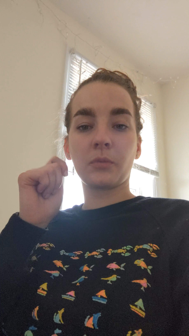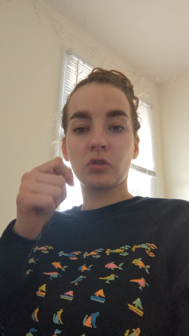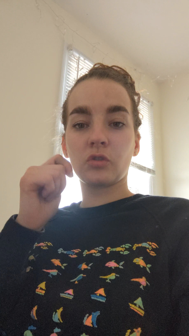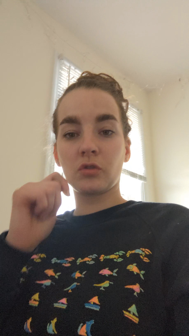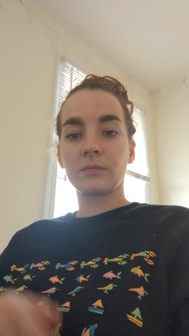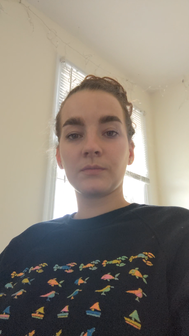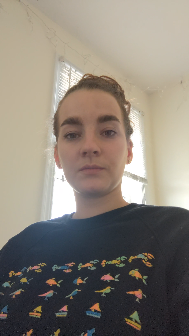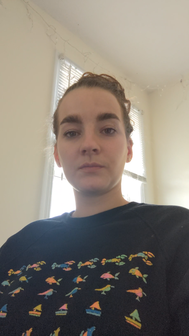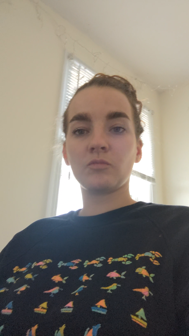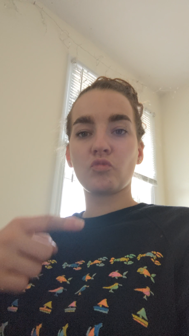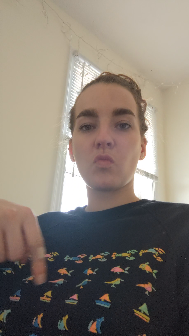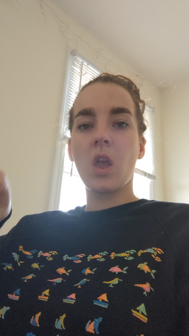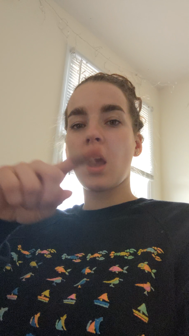around